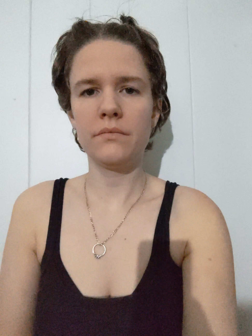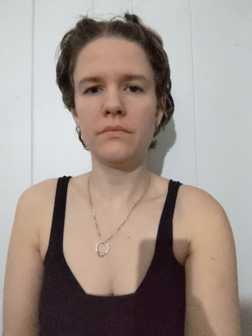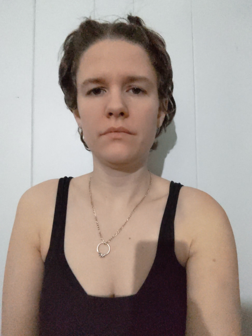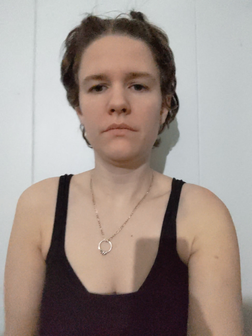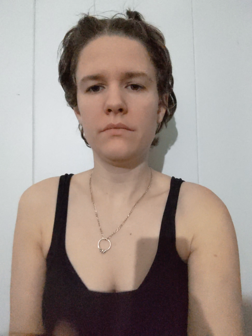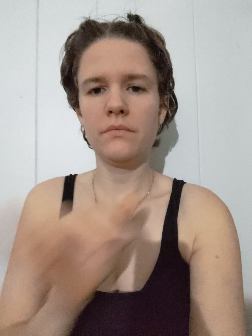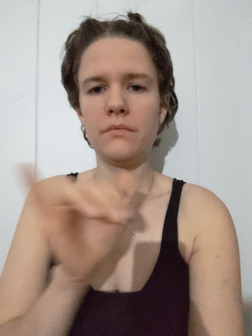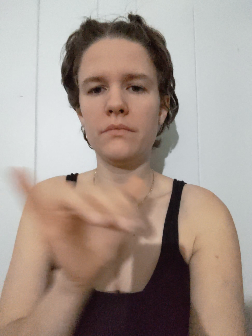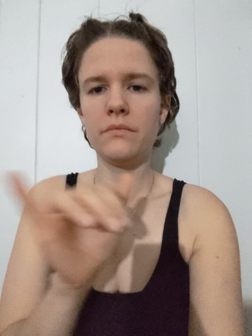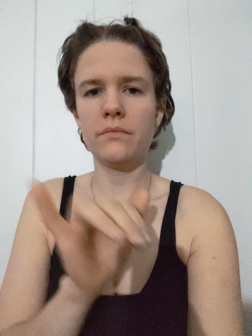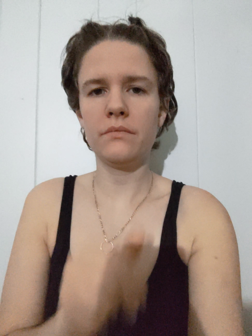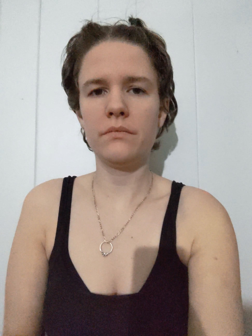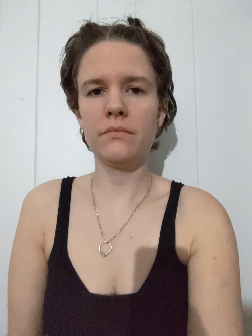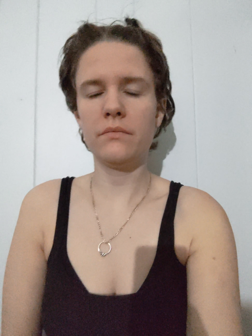same